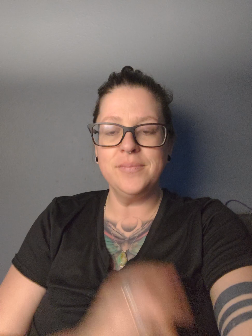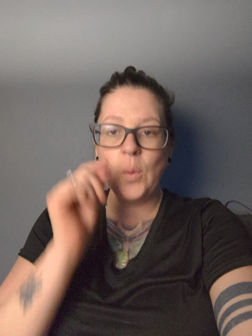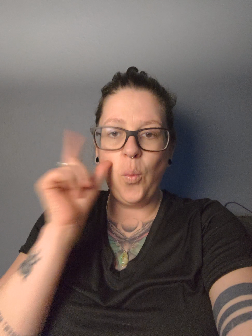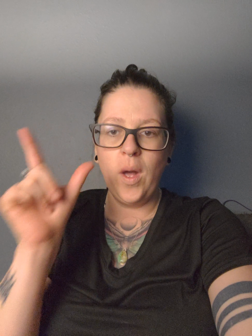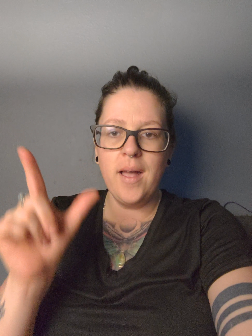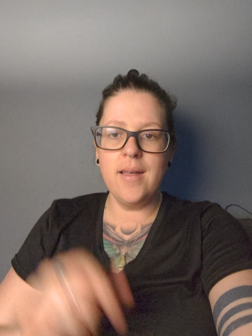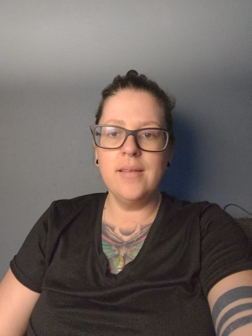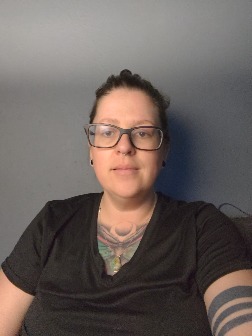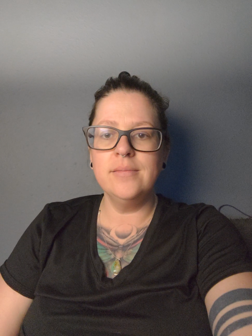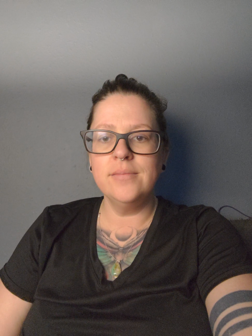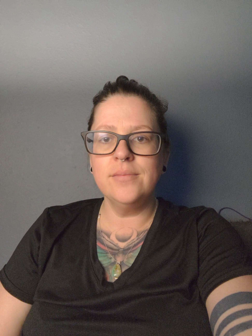awake